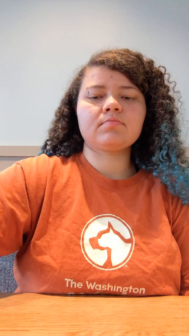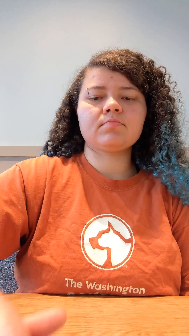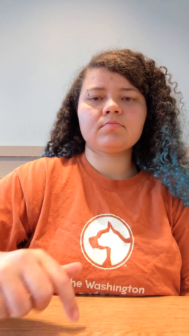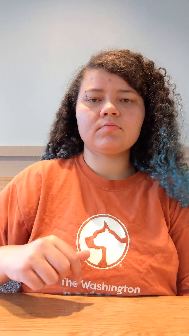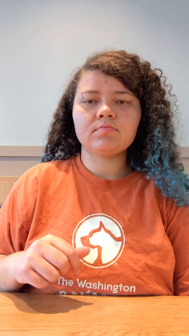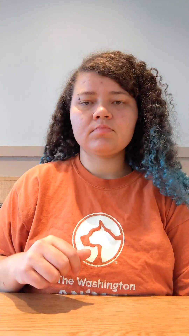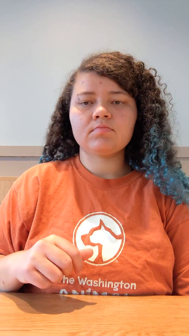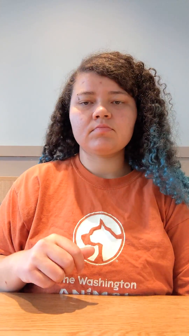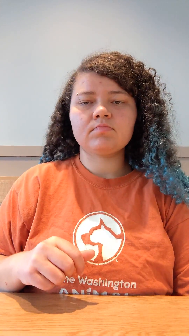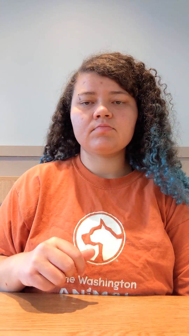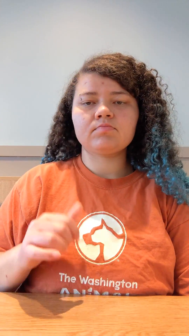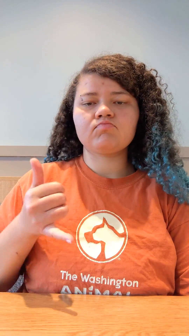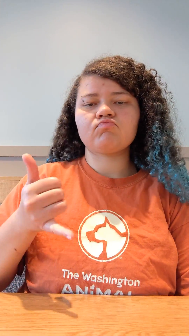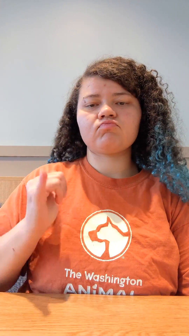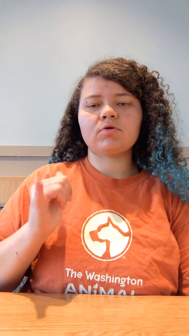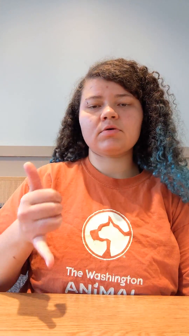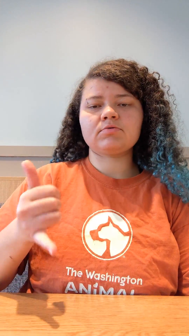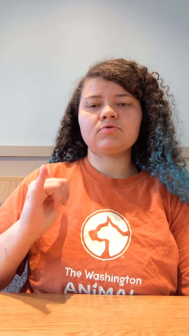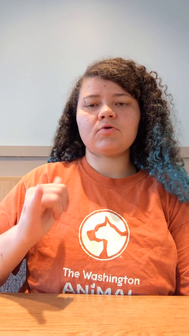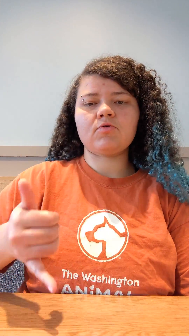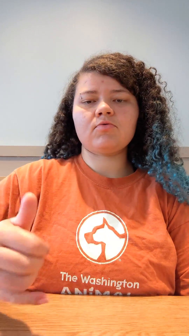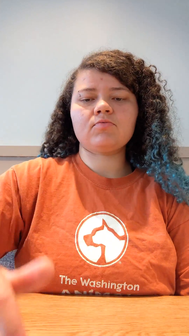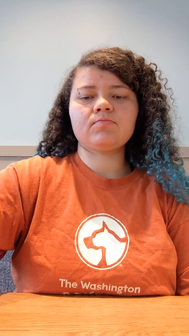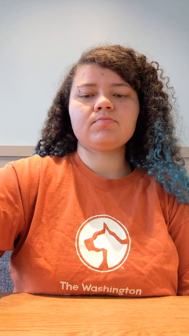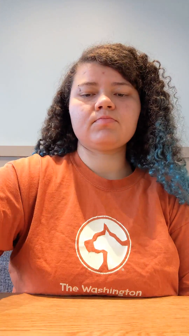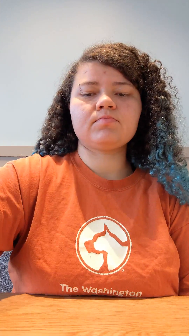rocking chair